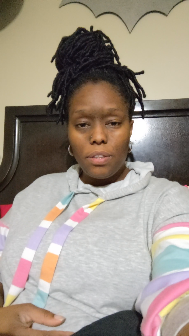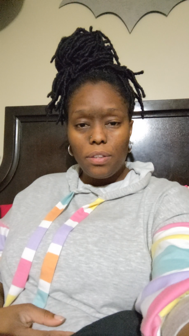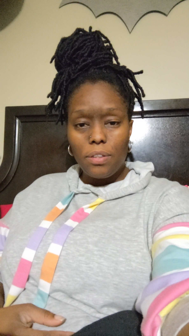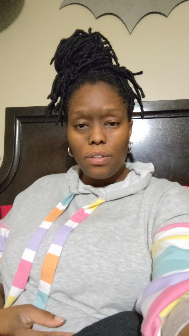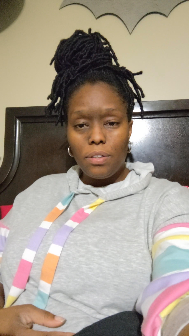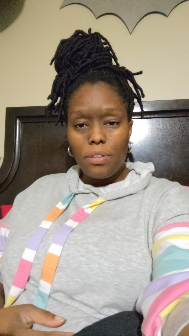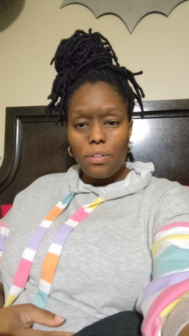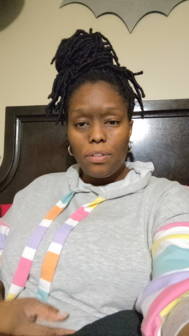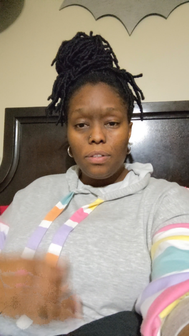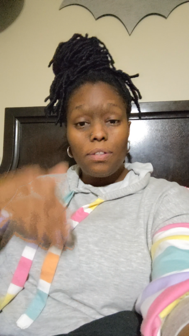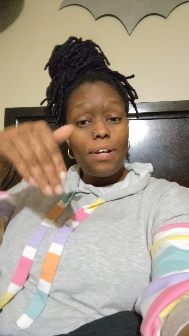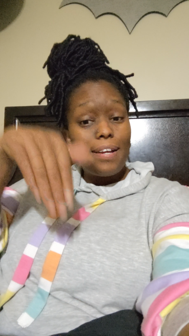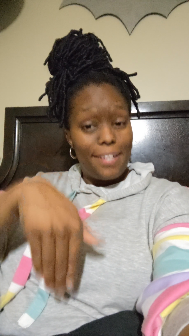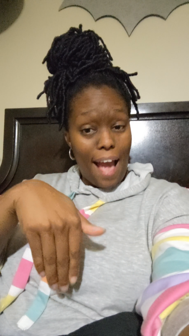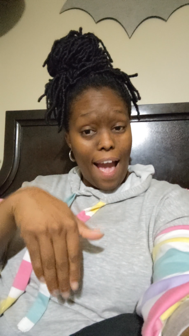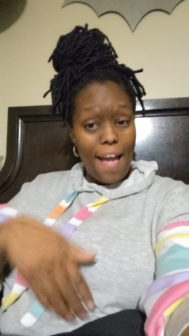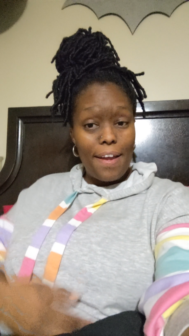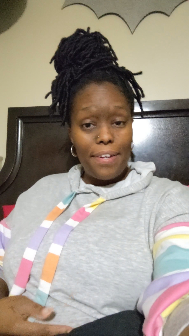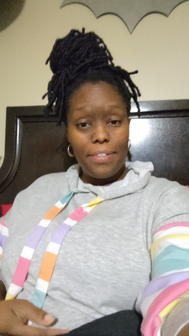night night